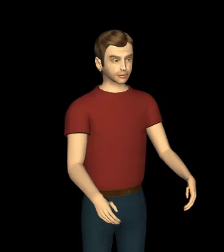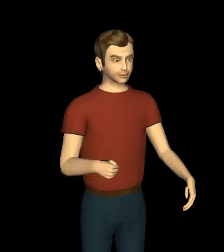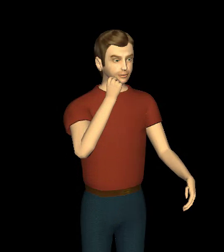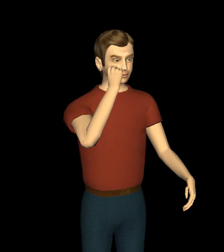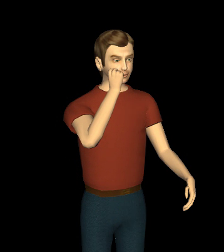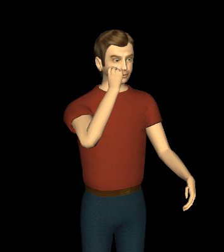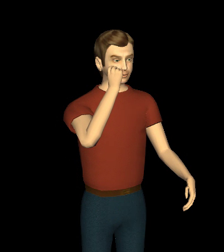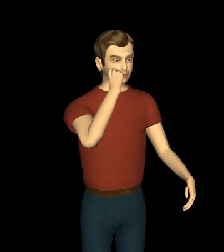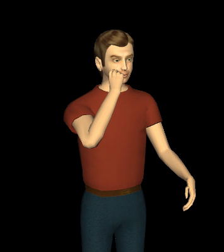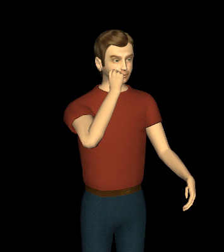معجنات